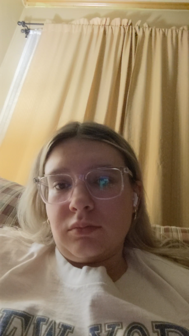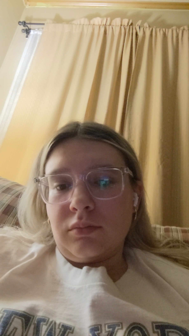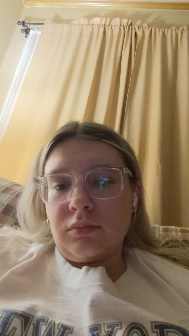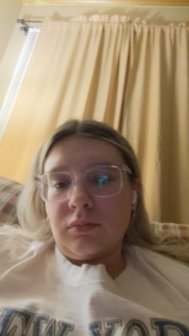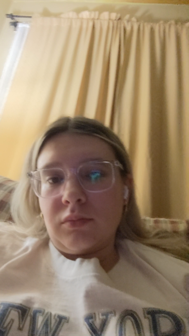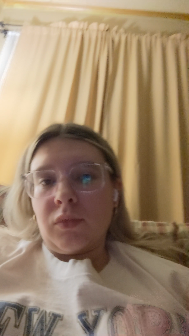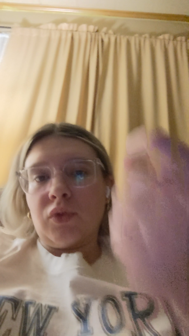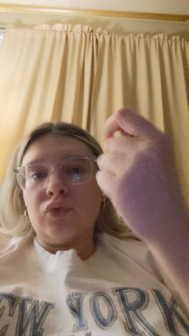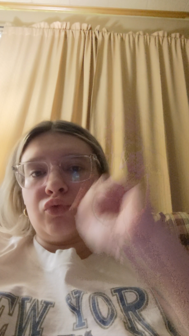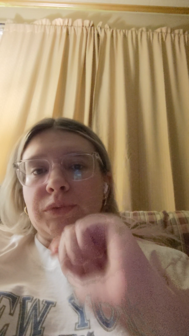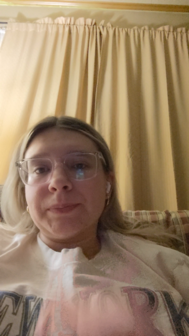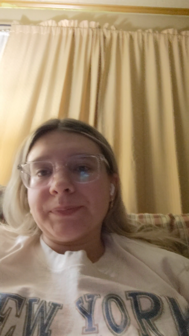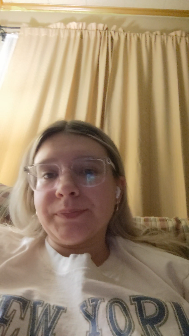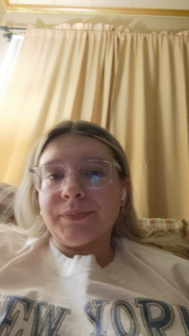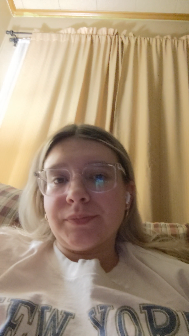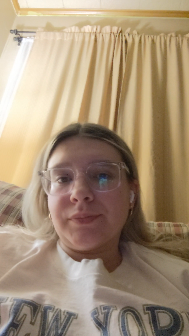rip